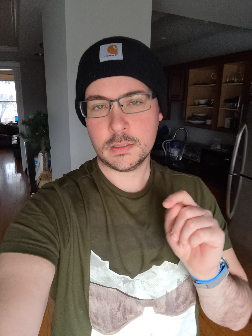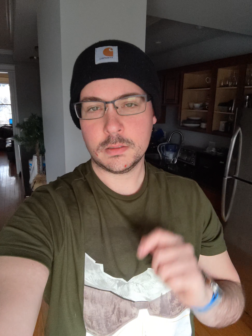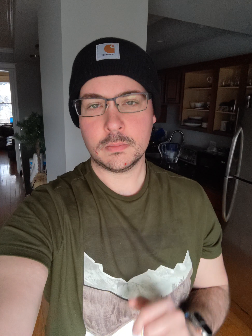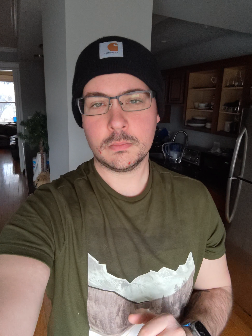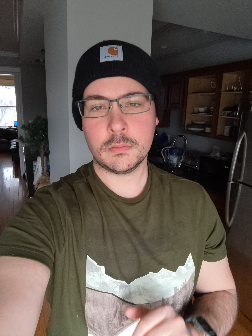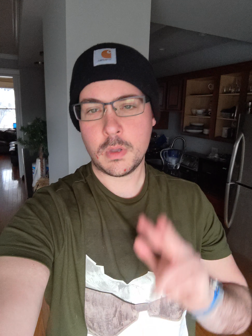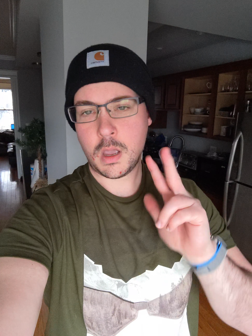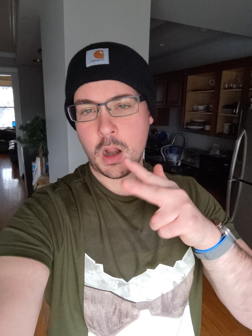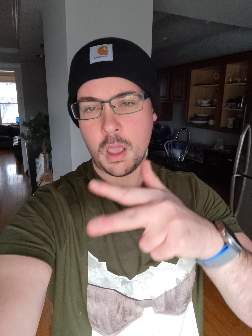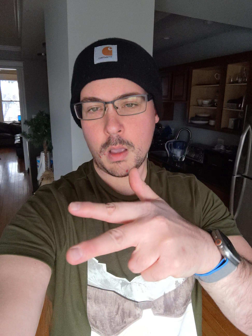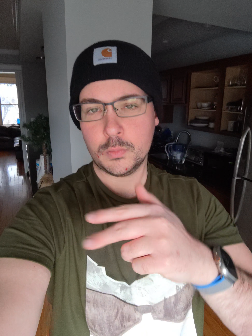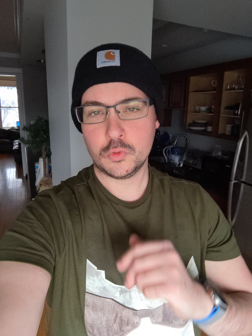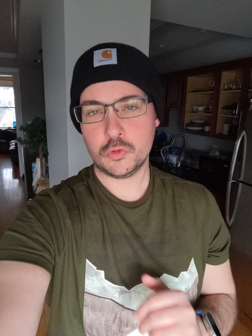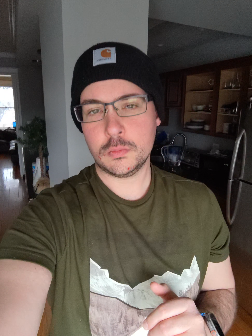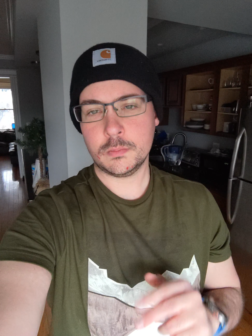helicopter